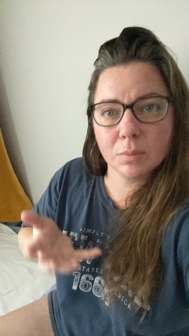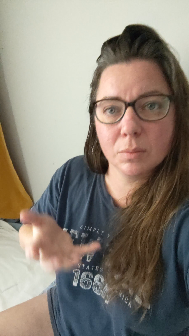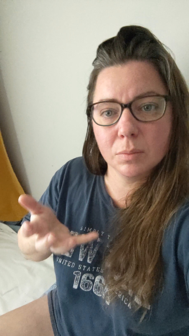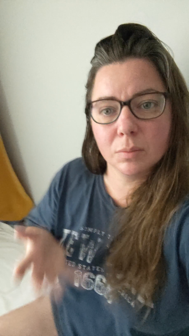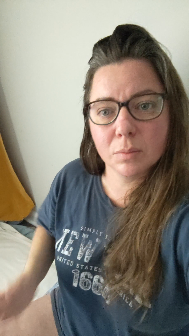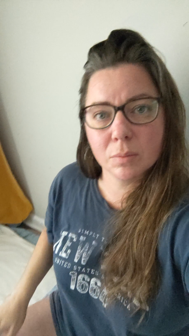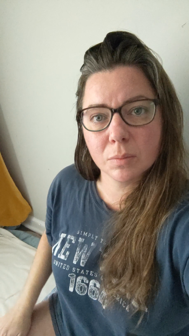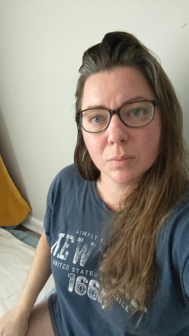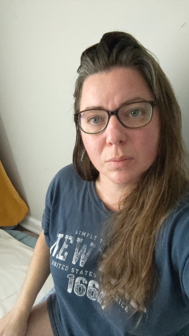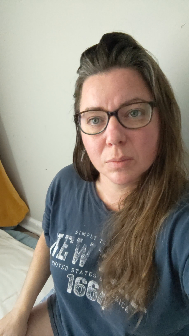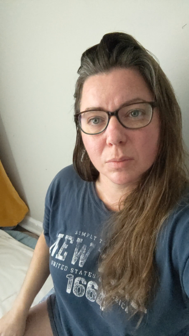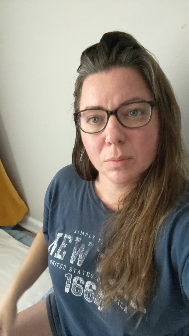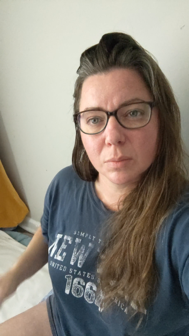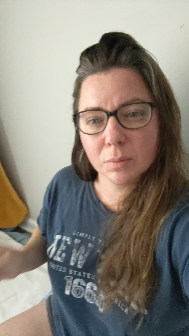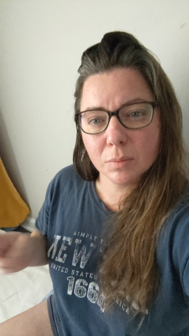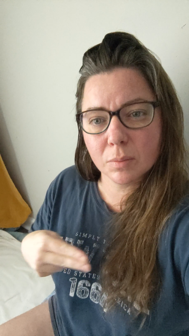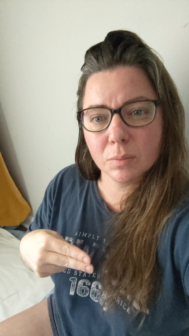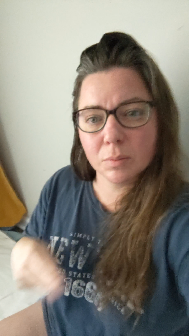belt